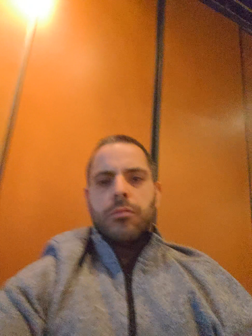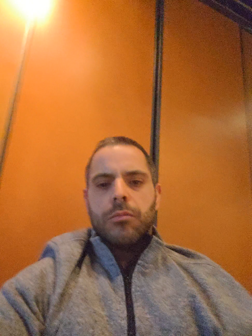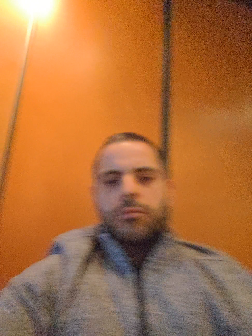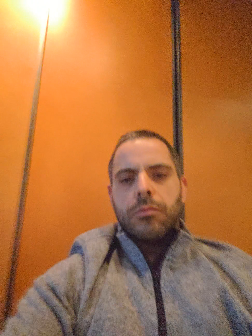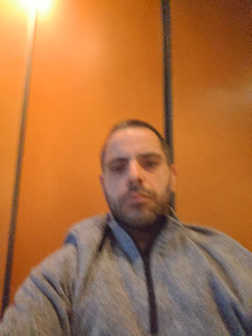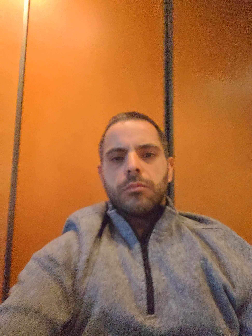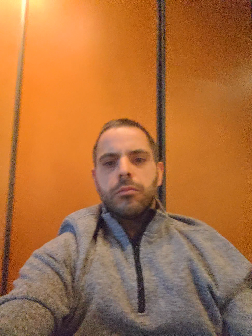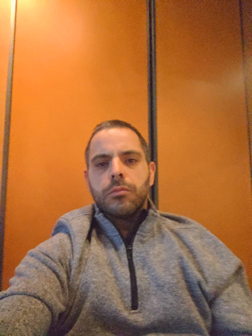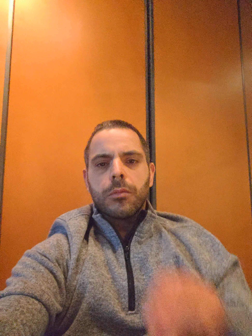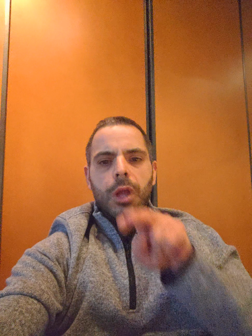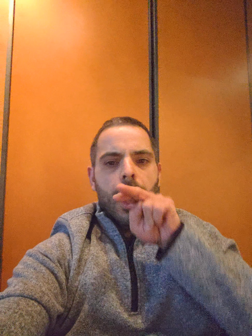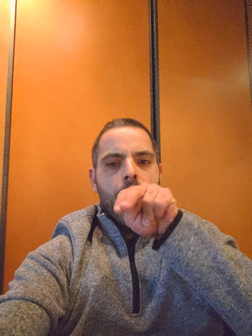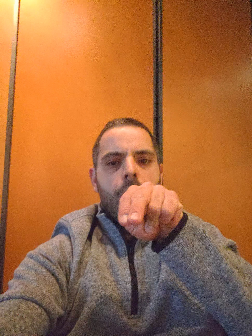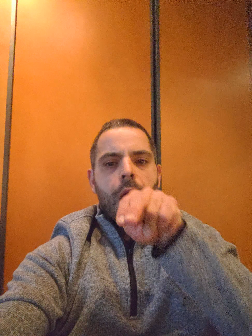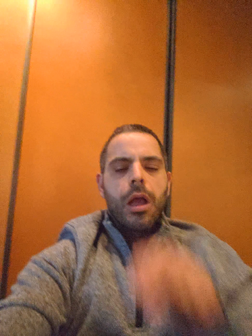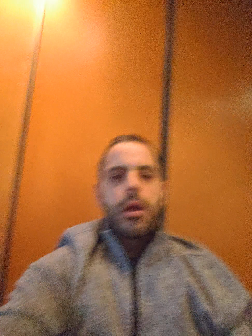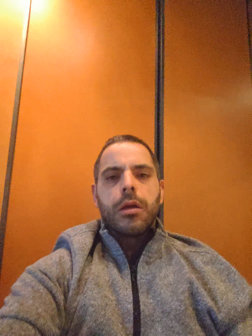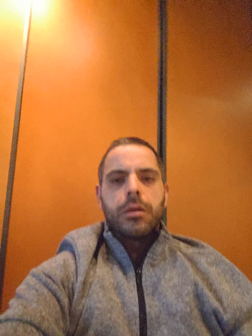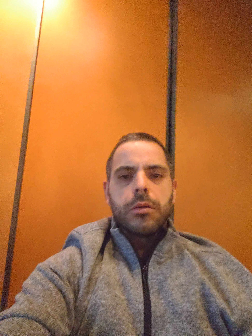tongue